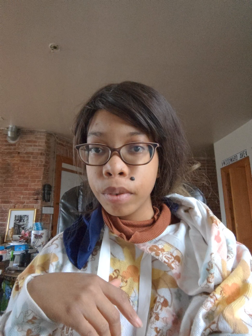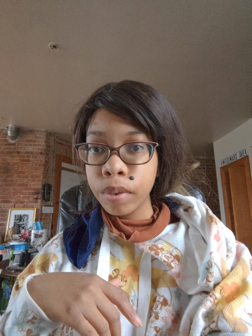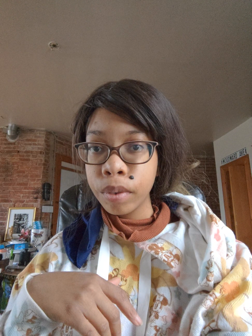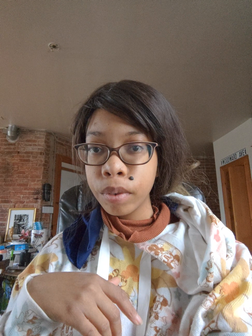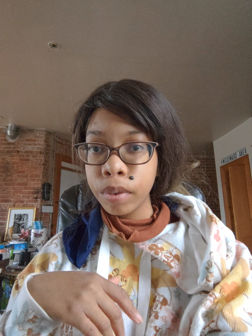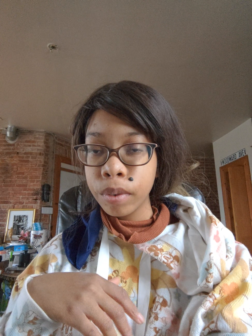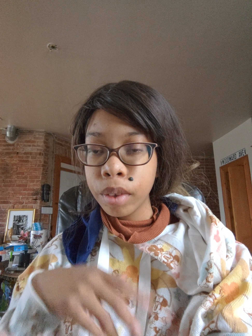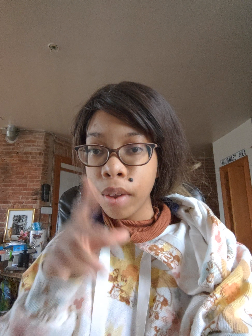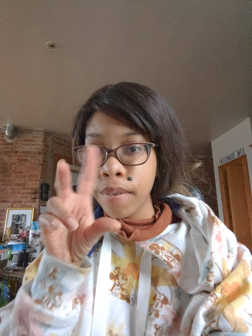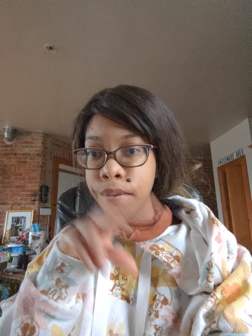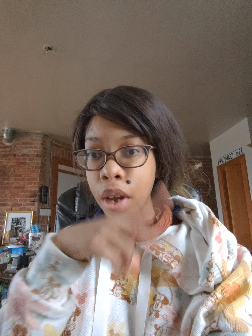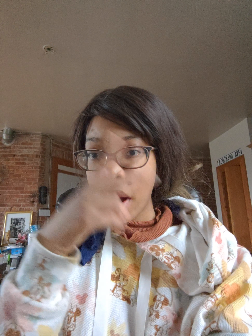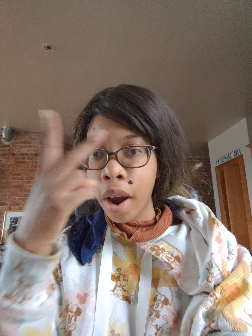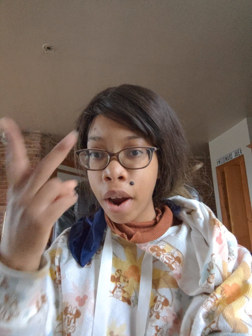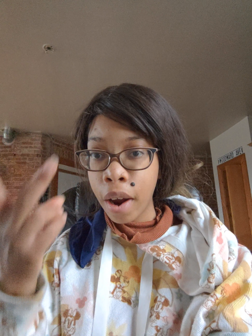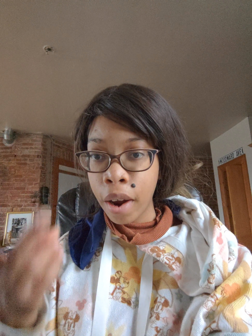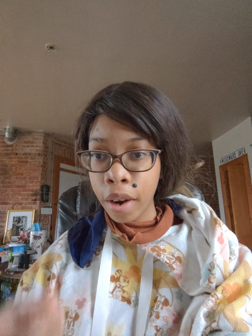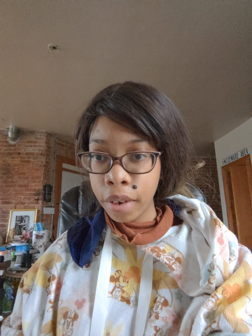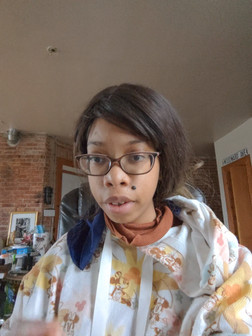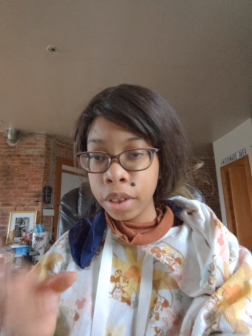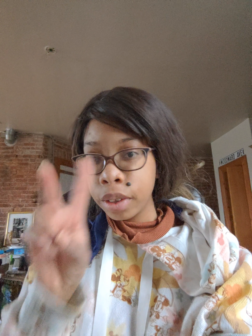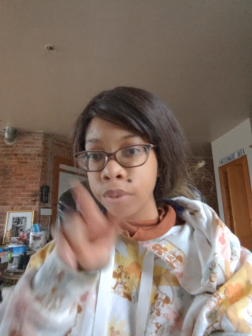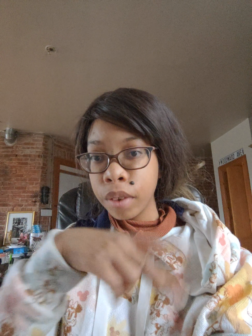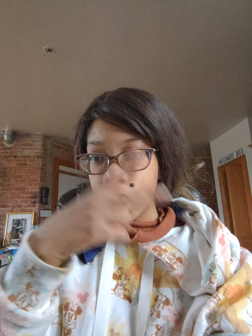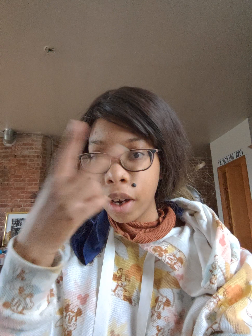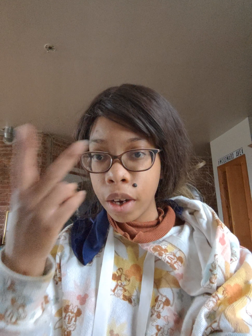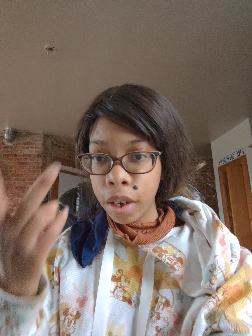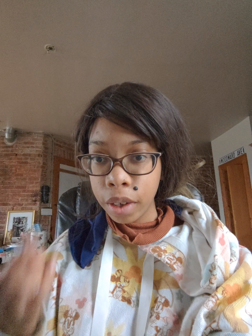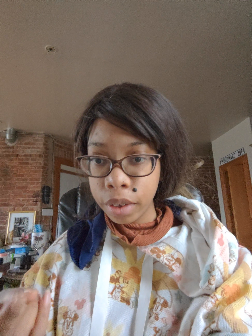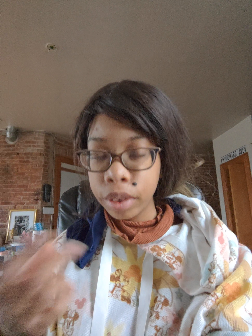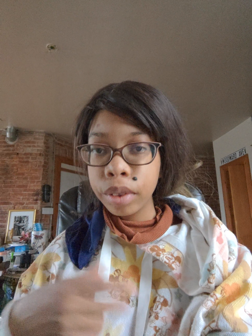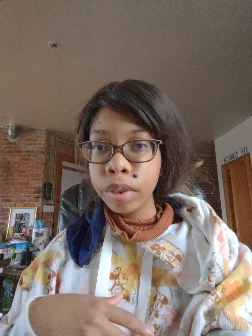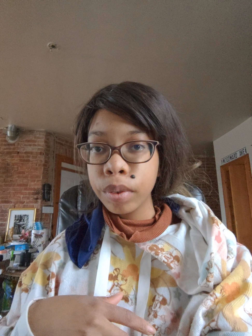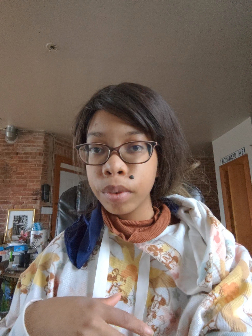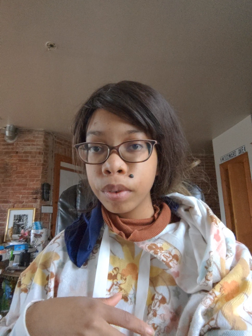fall